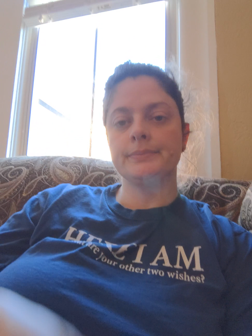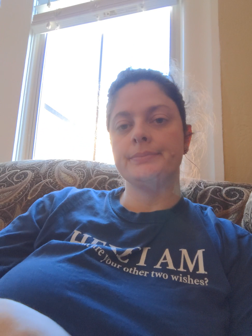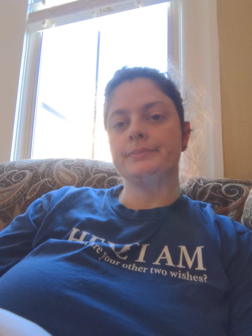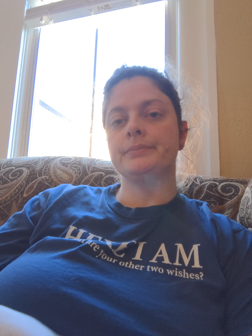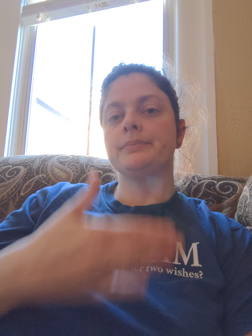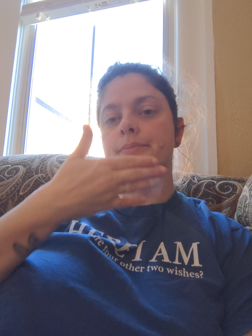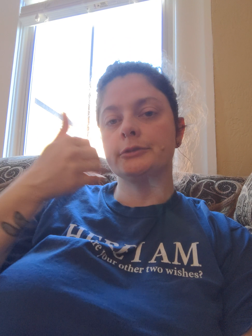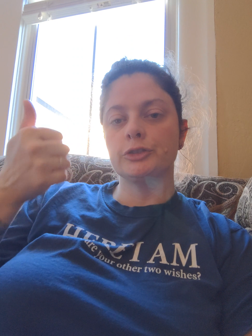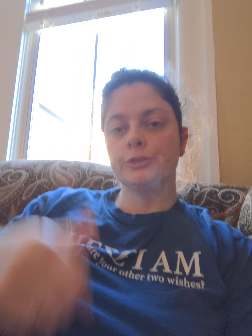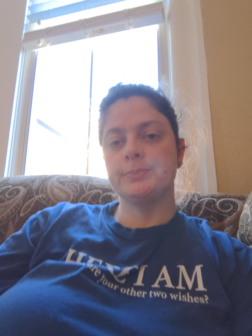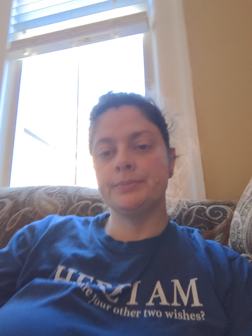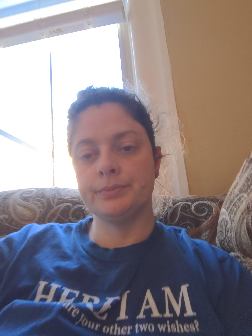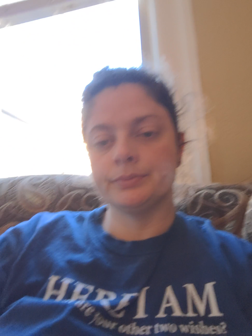better